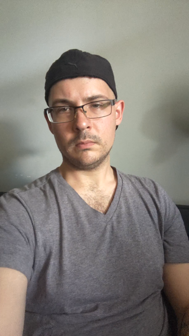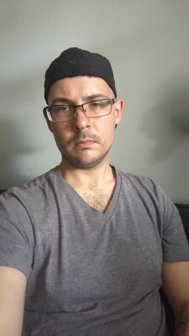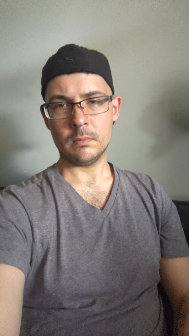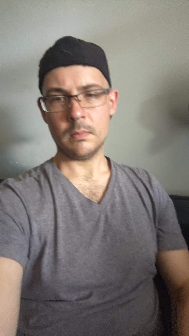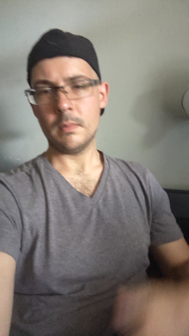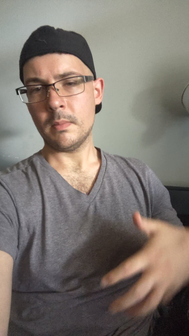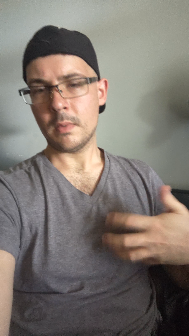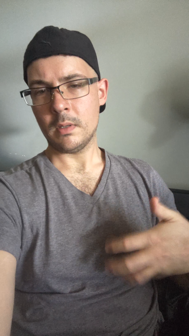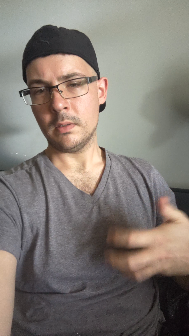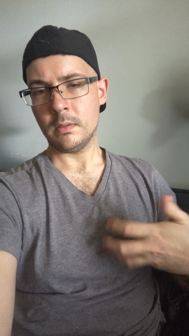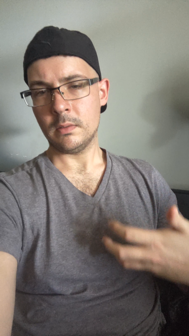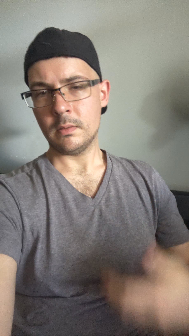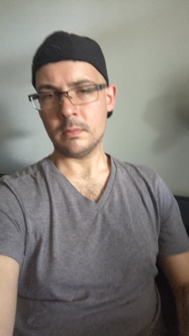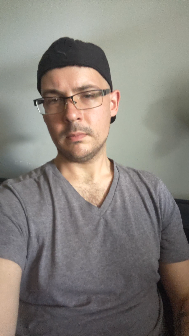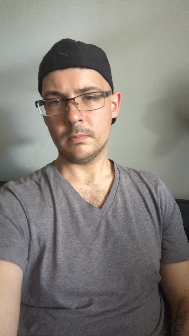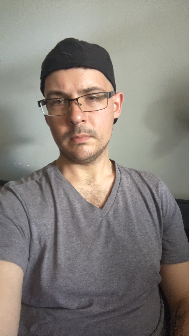monkey